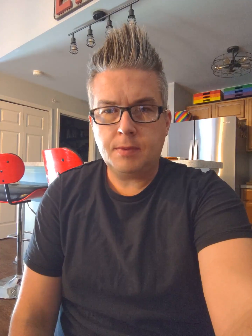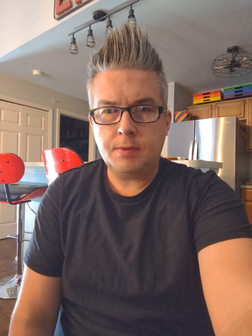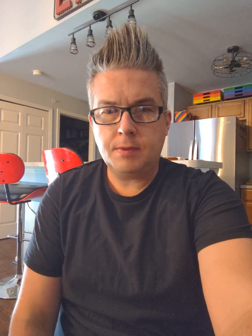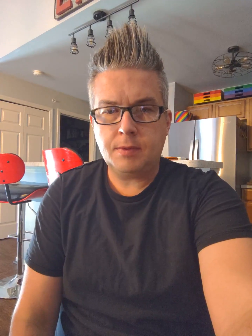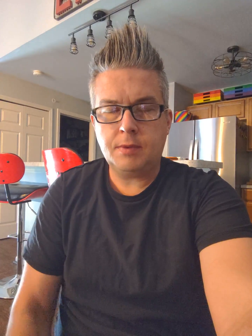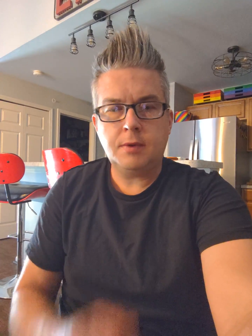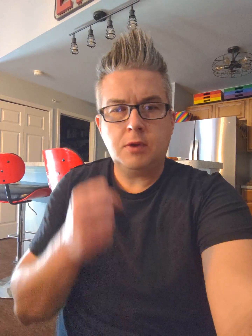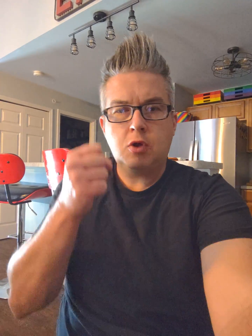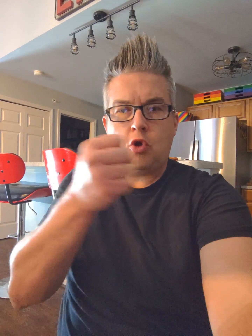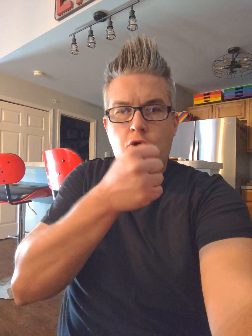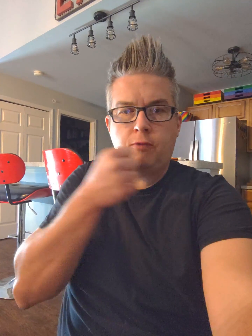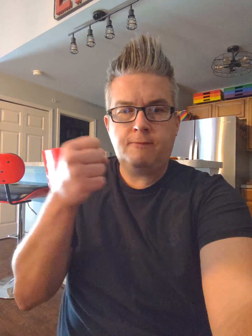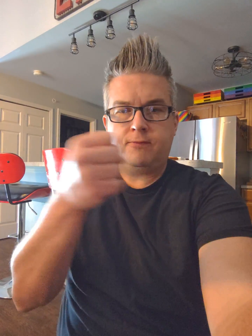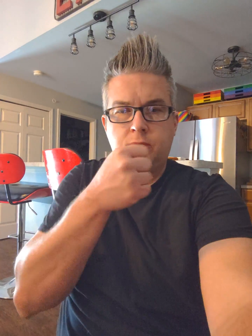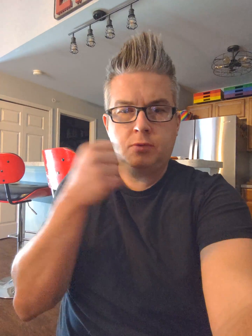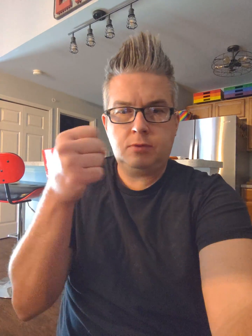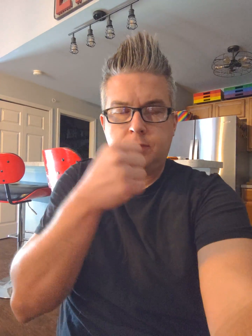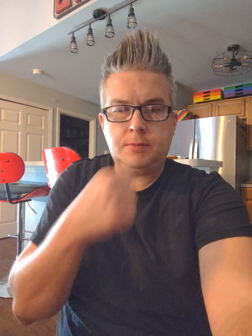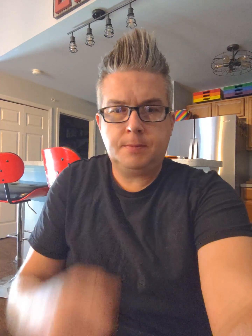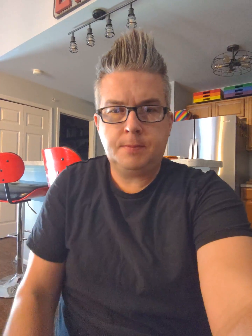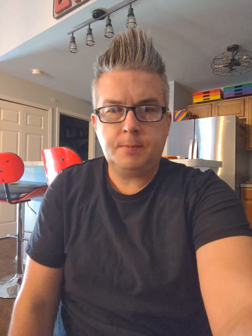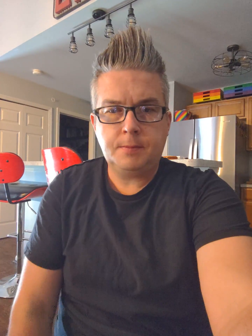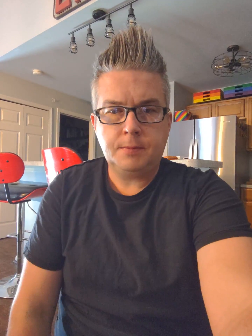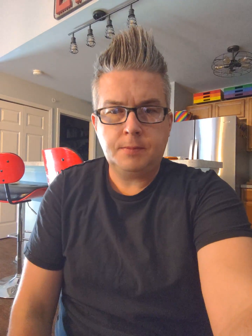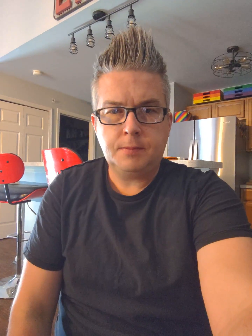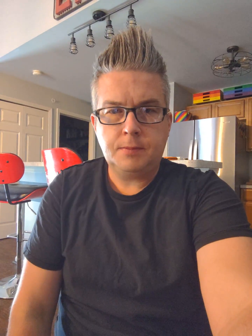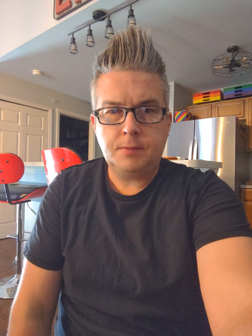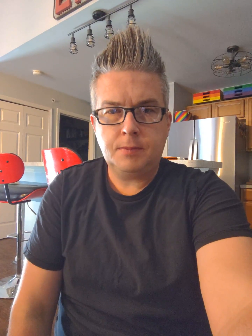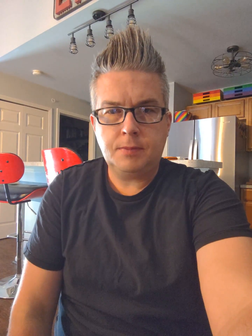coffee